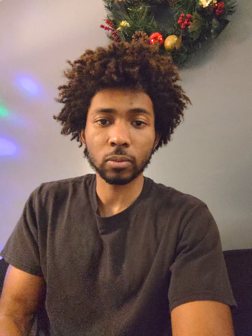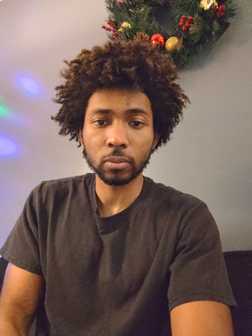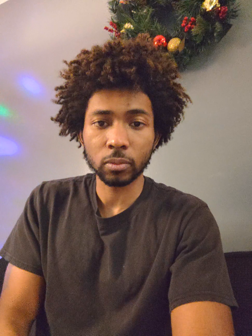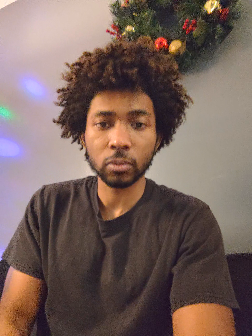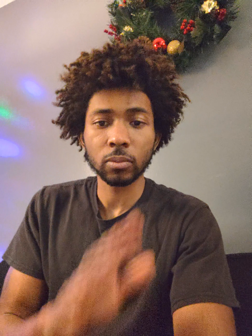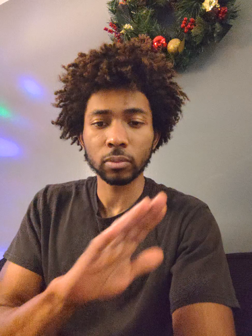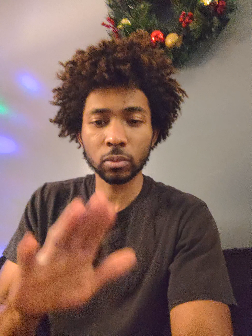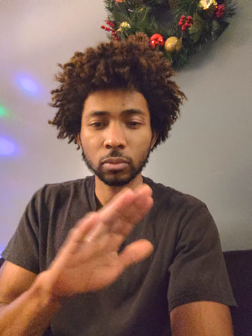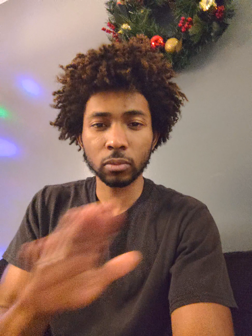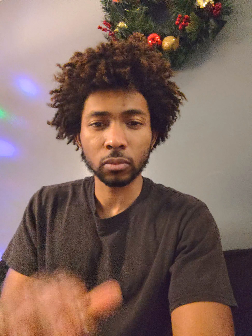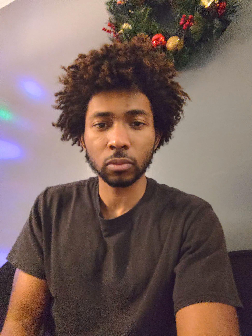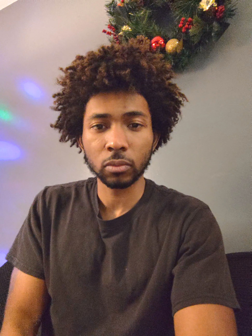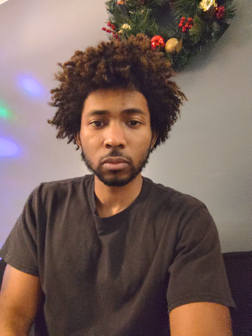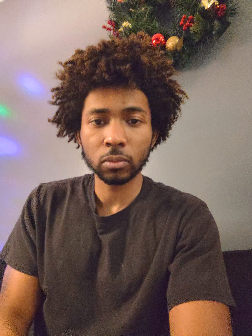clean